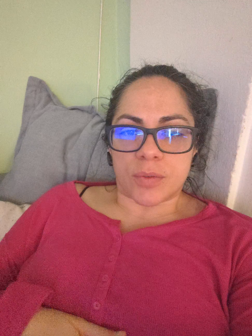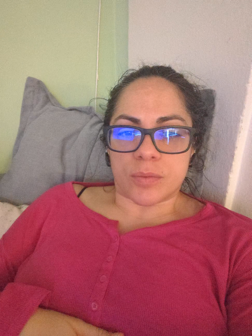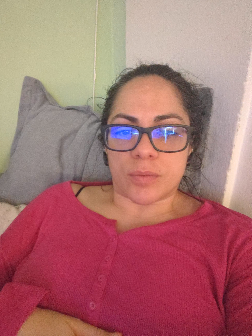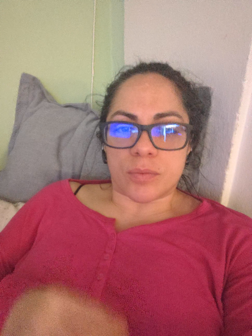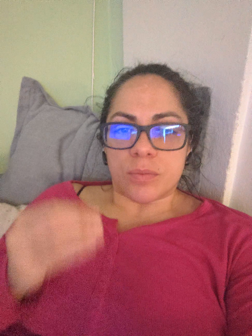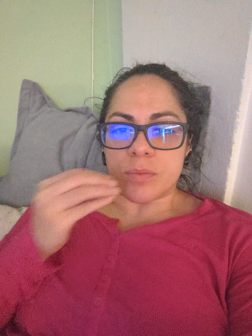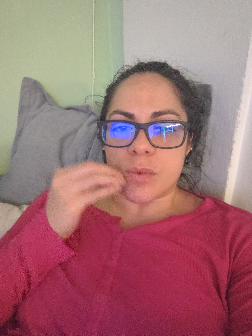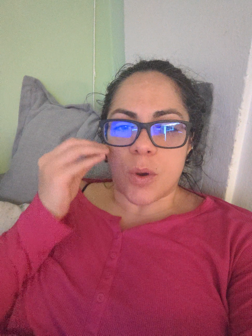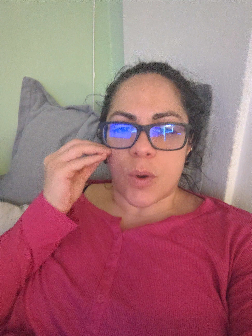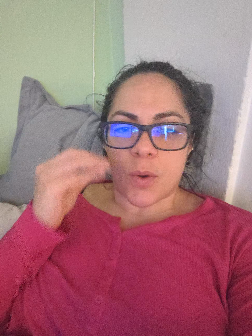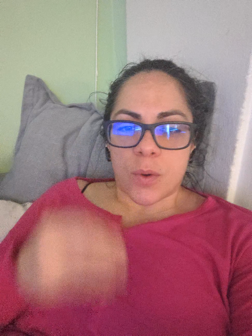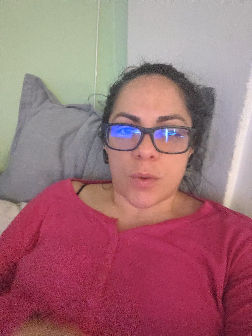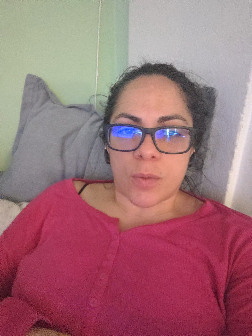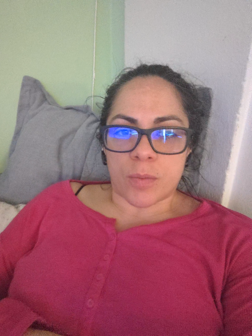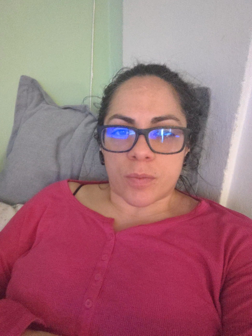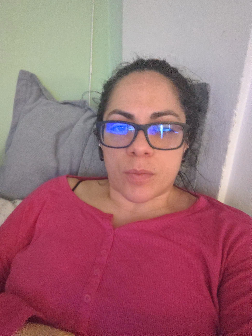home